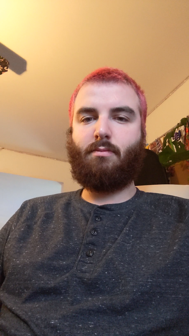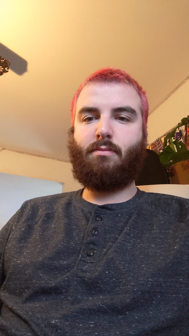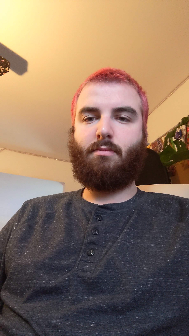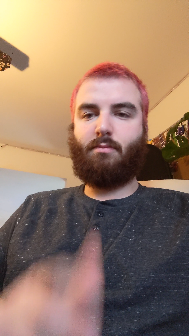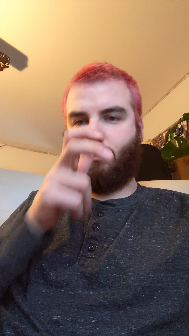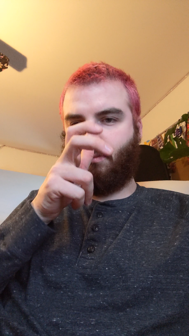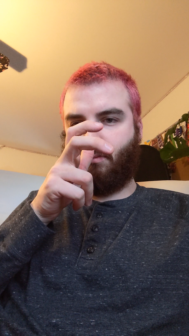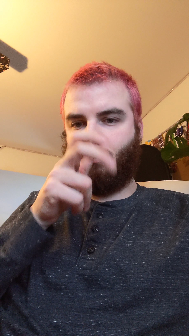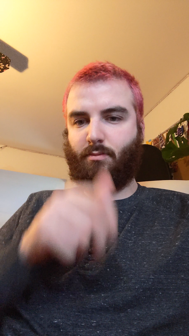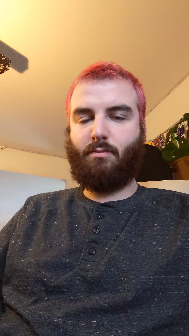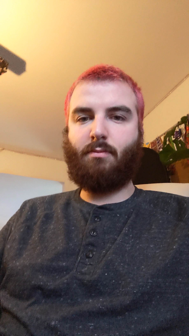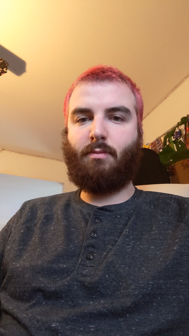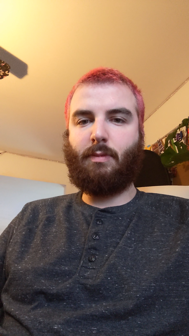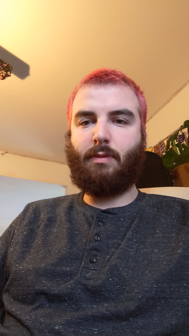ant